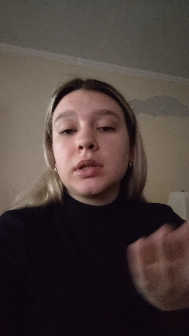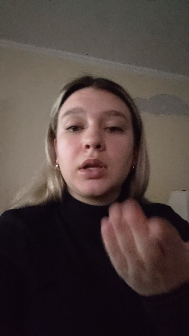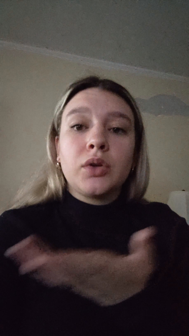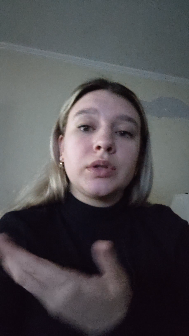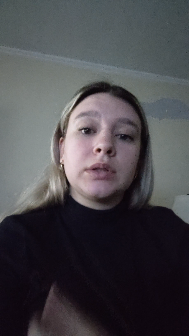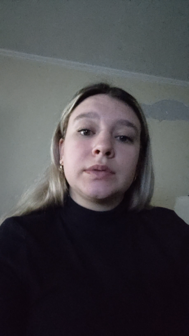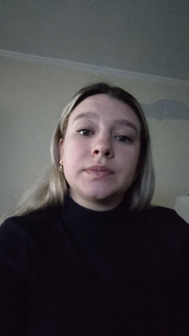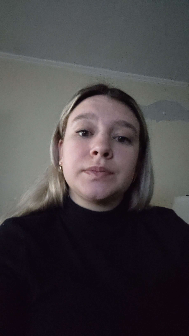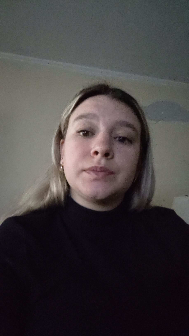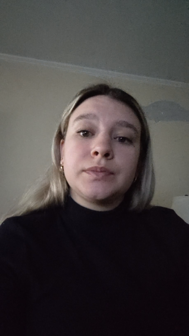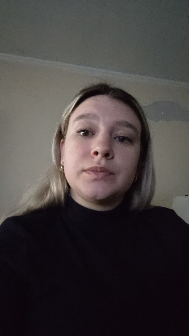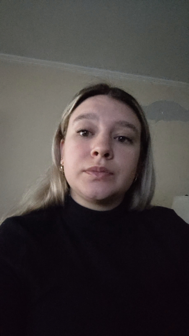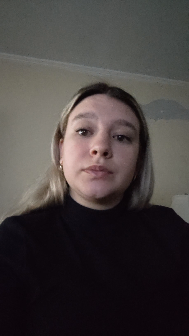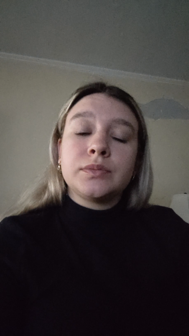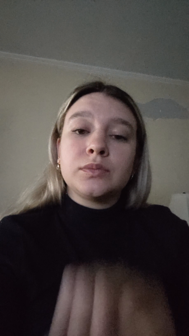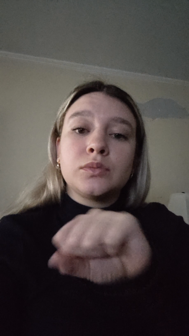break